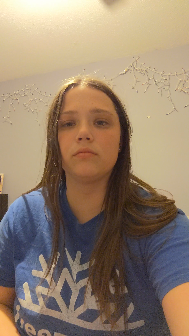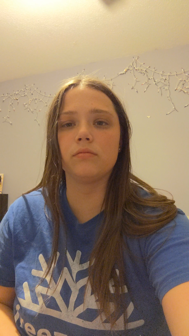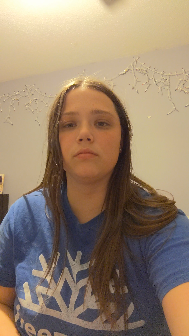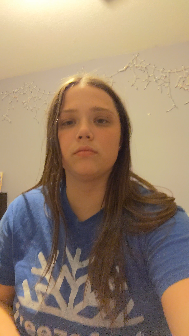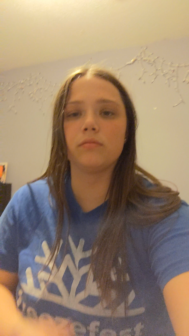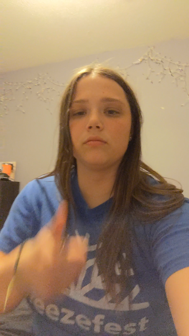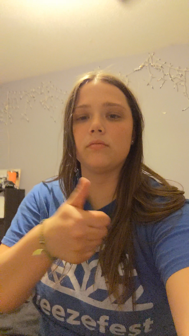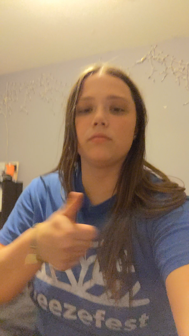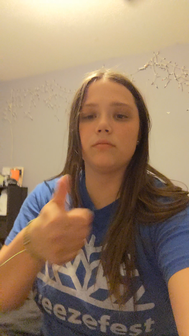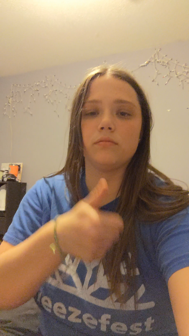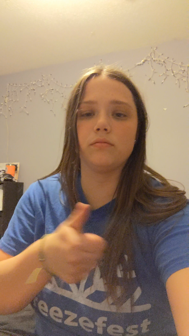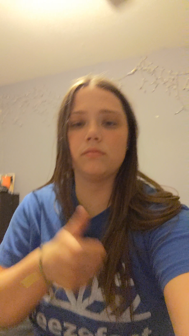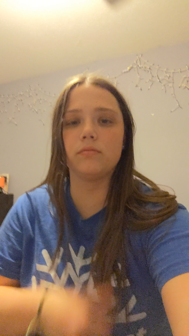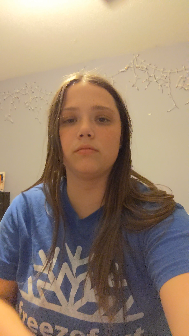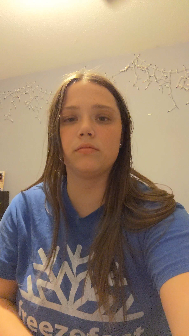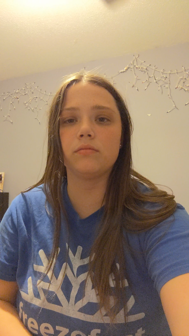basement